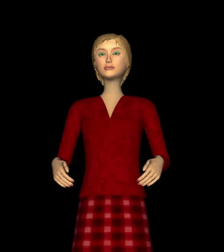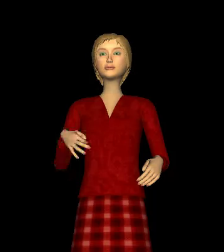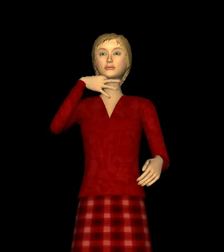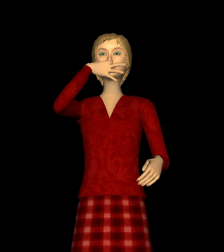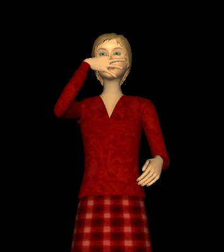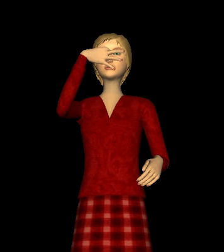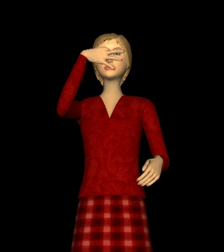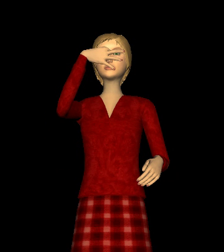يقول